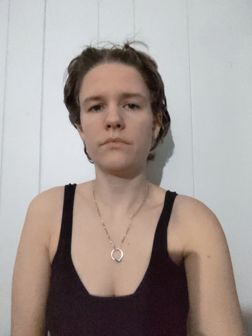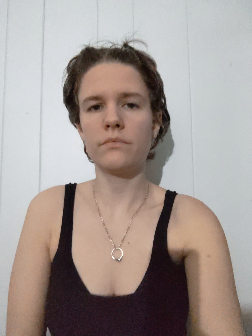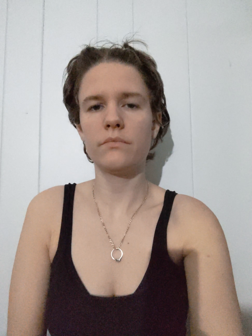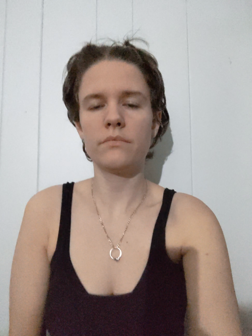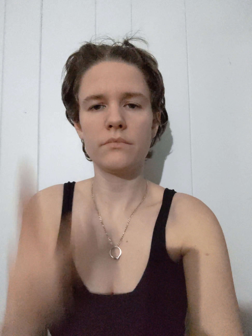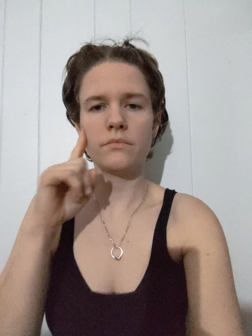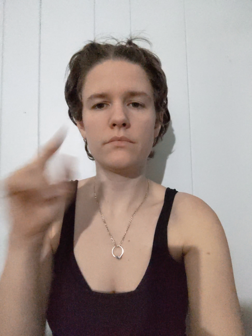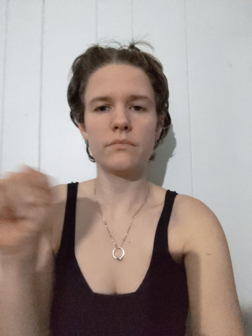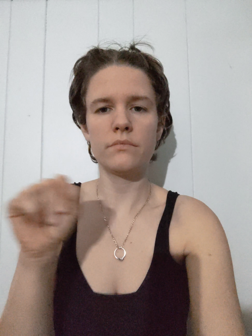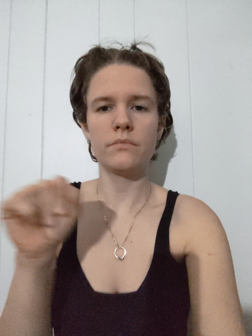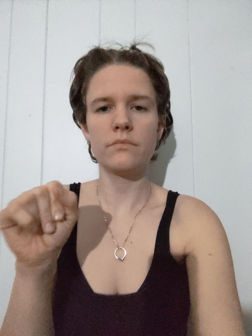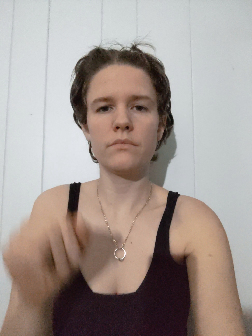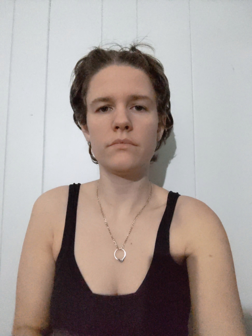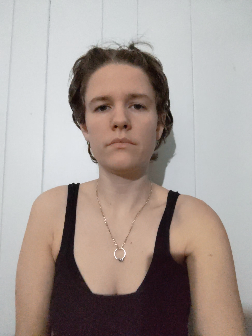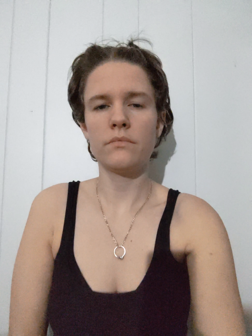loud